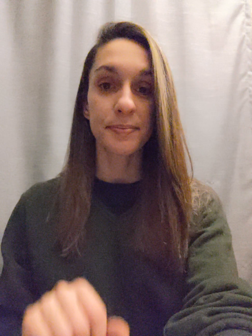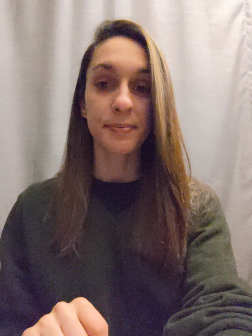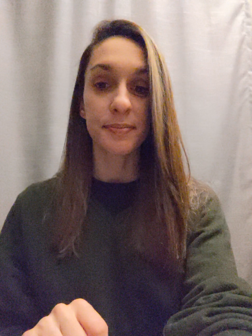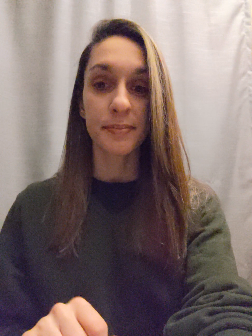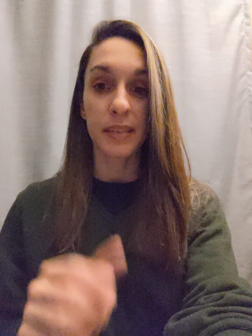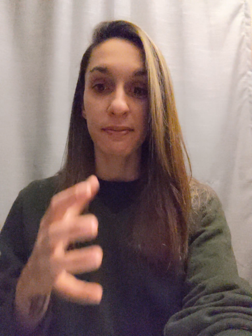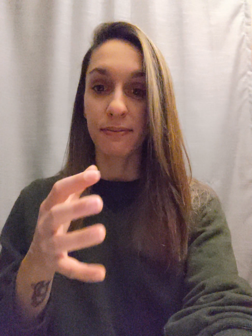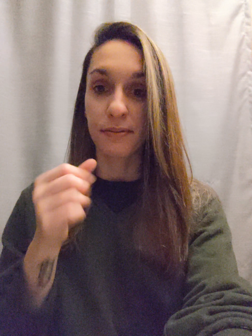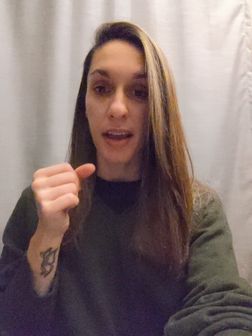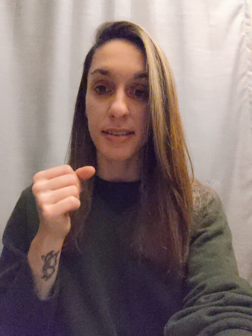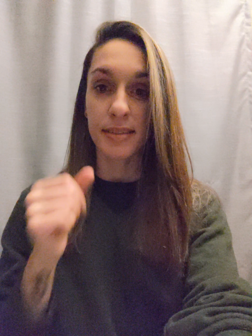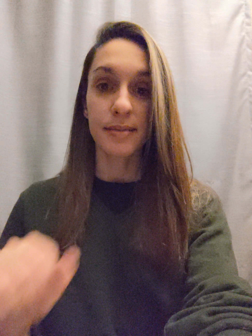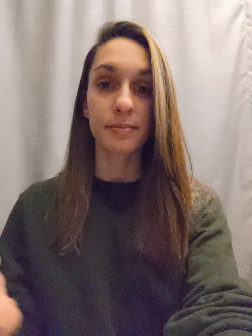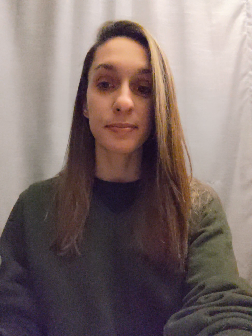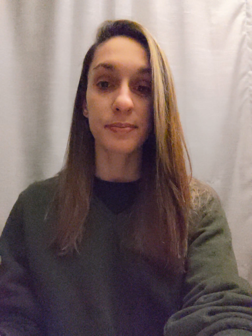fast